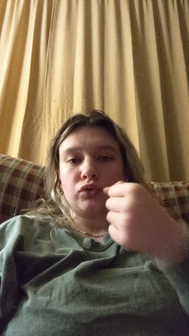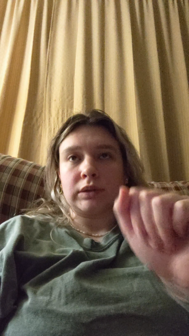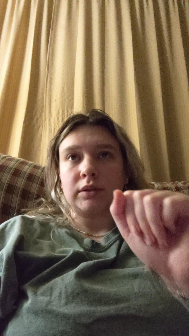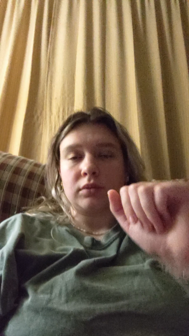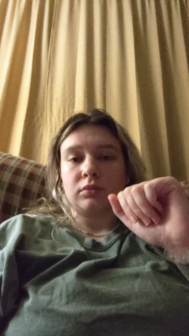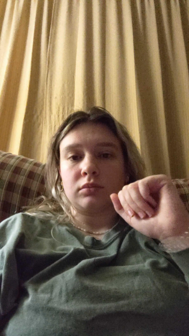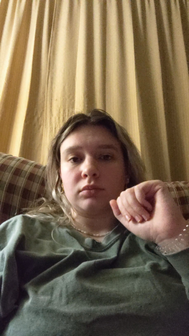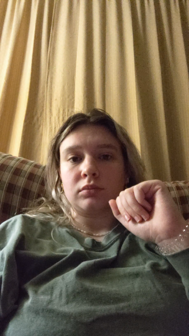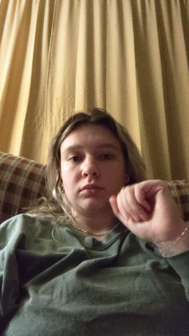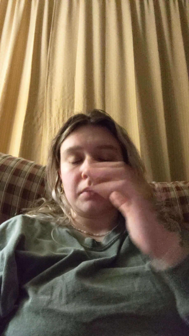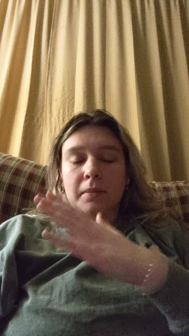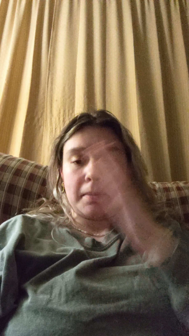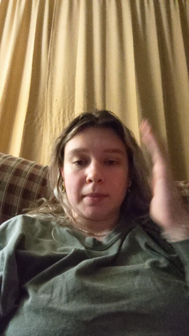big